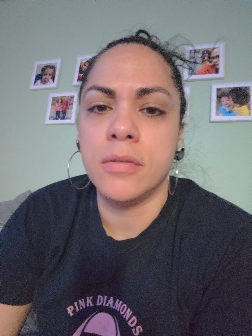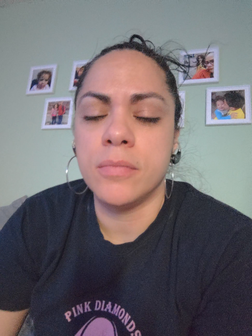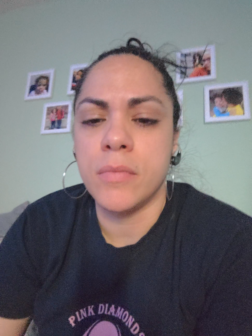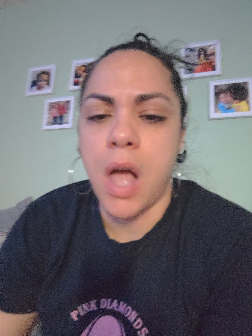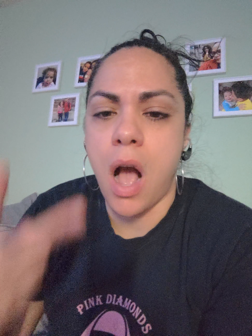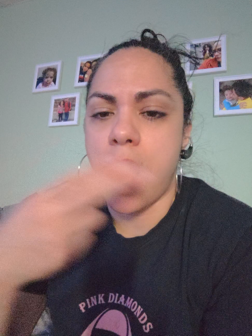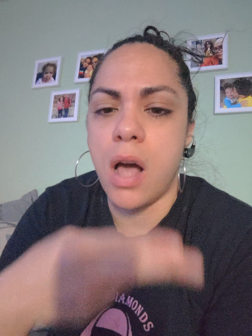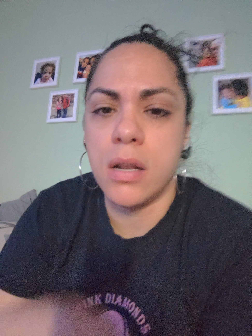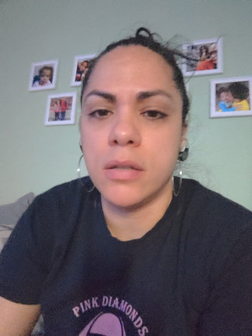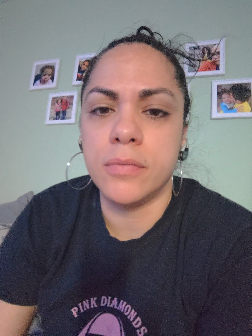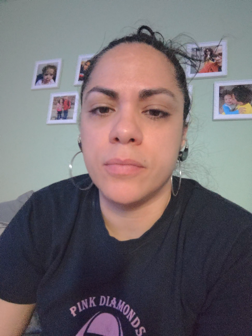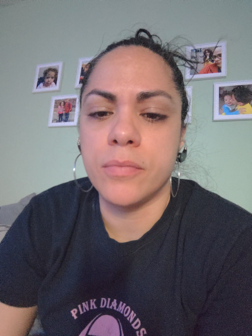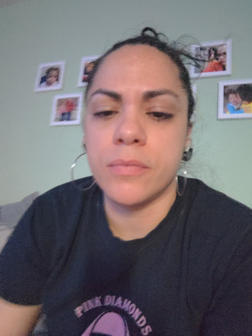cut